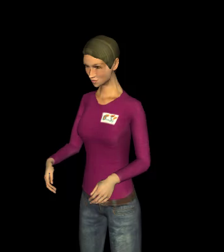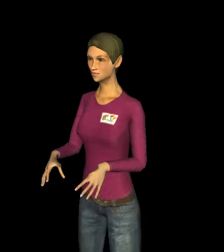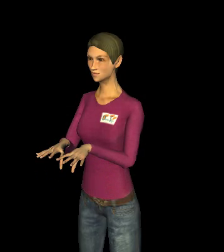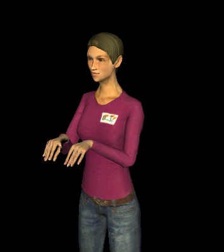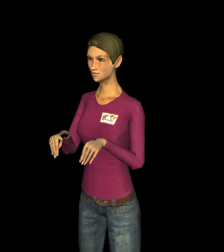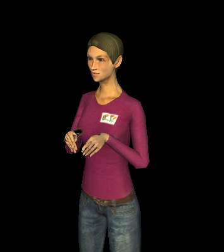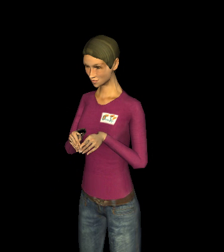عائلة